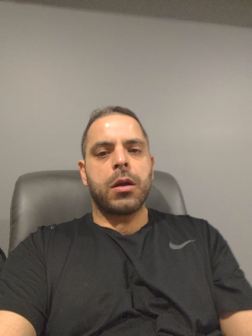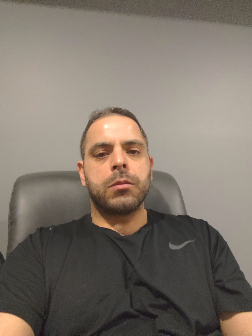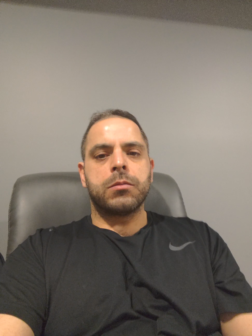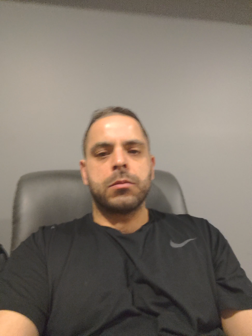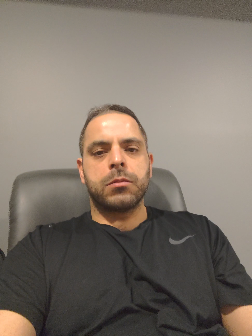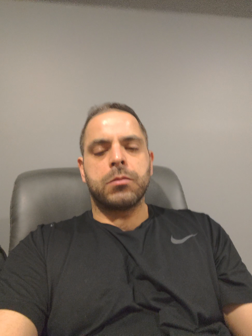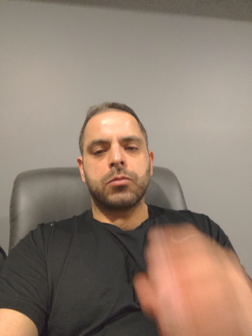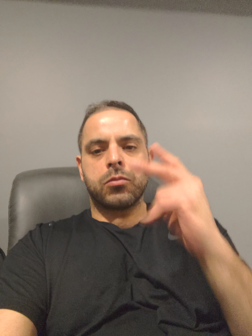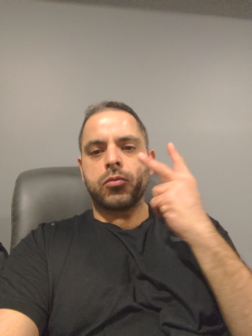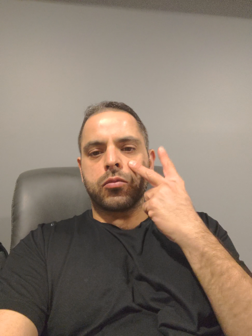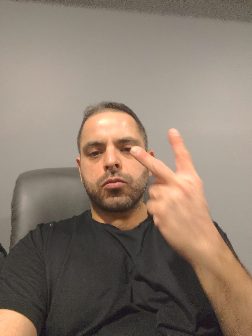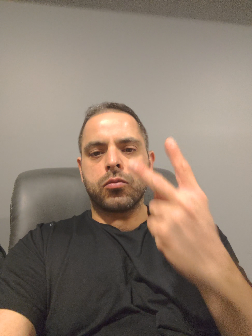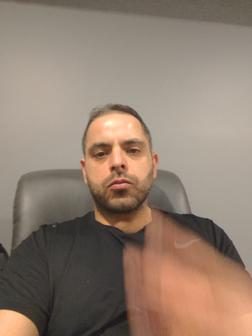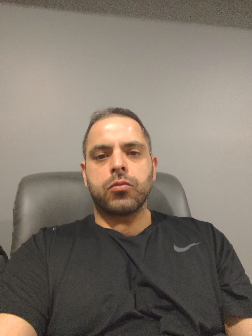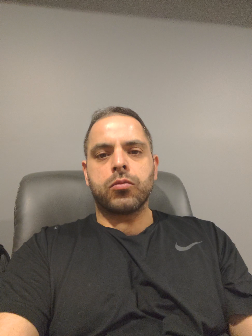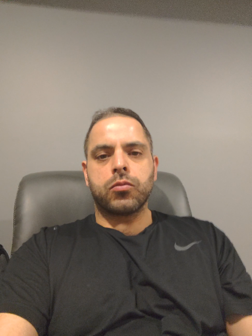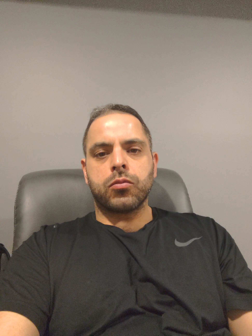look